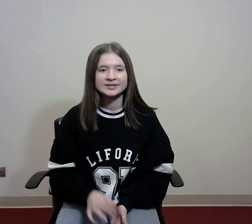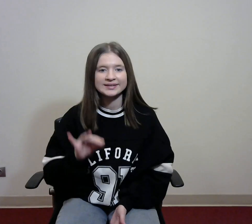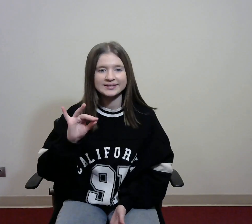İ